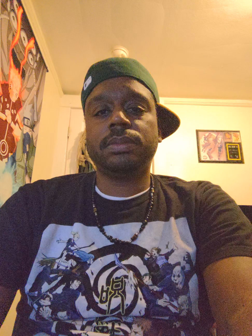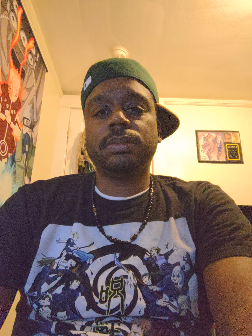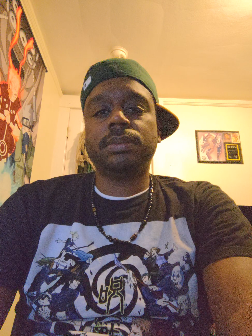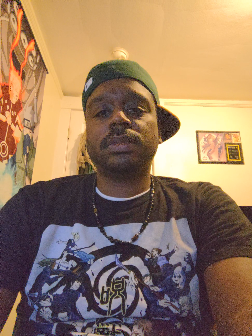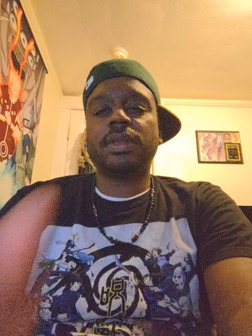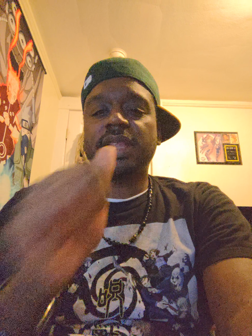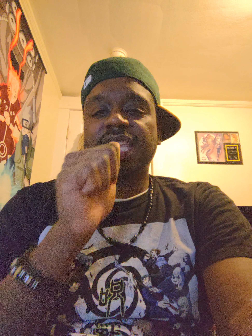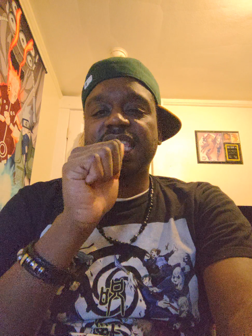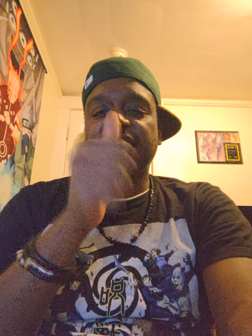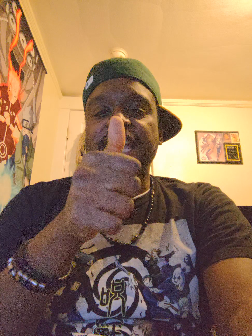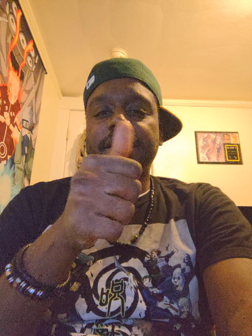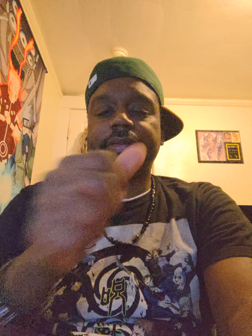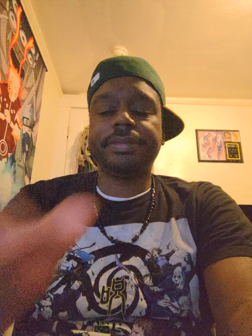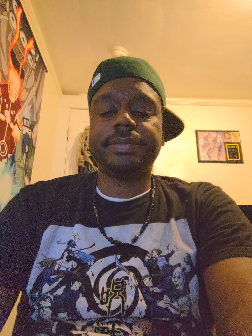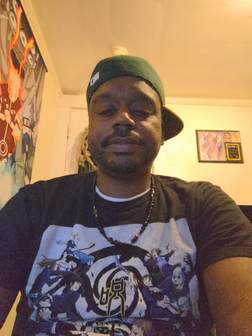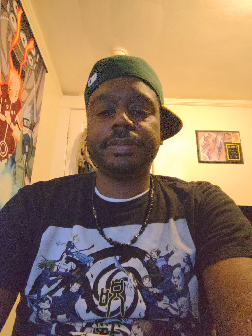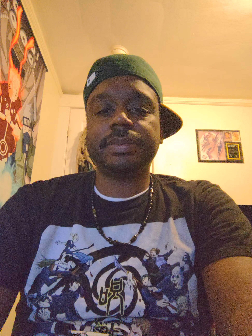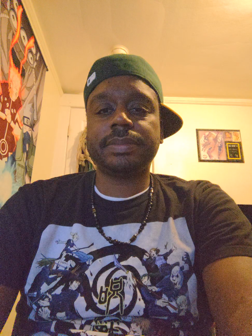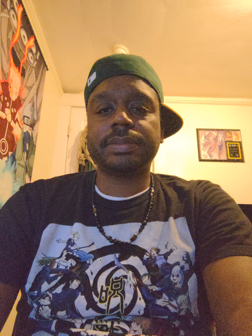nuts